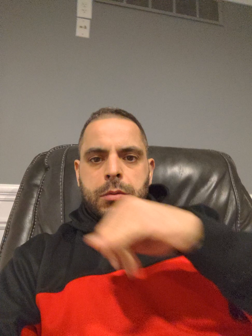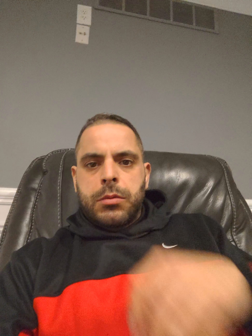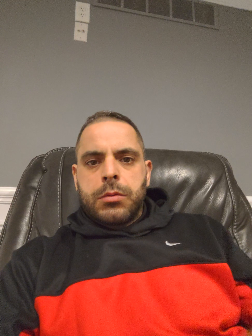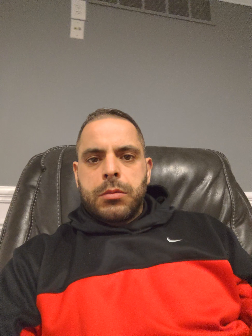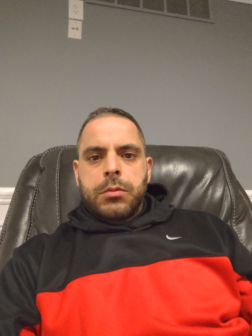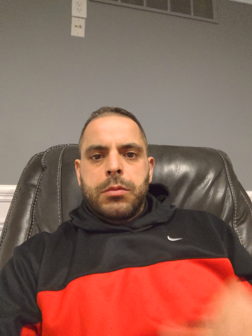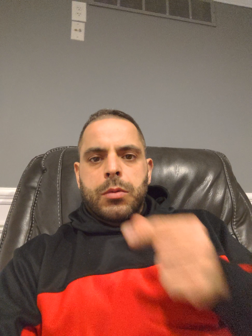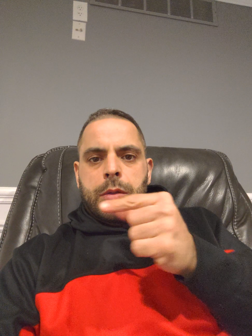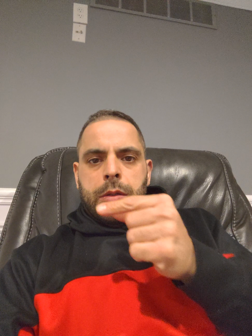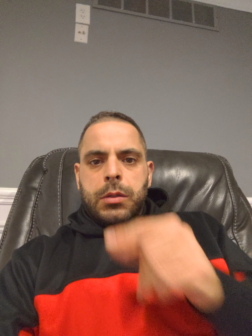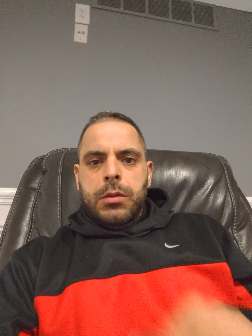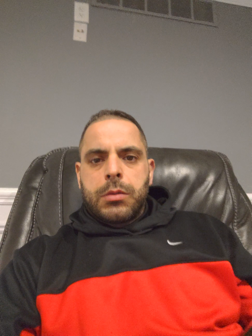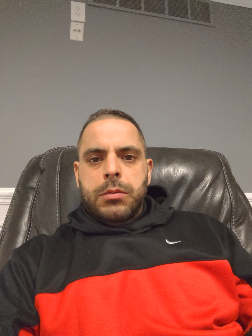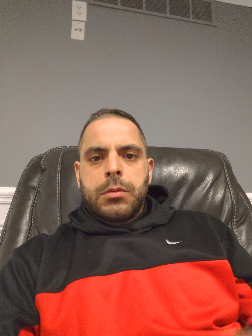green